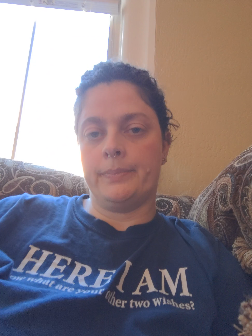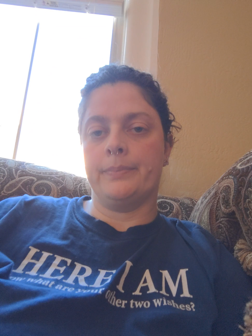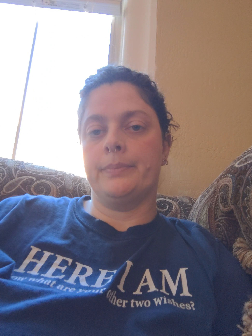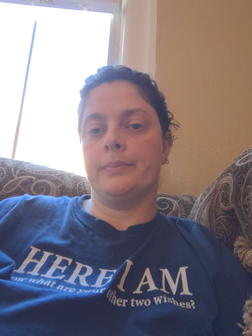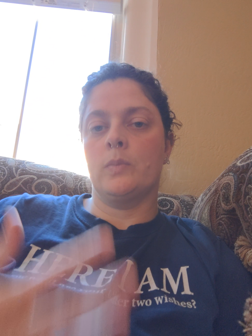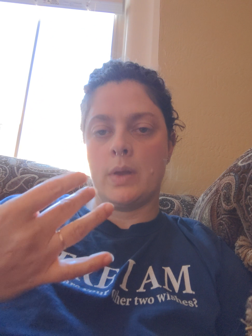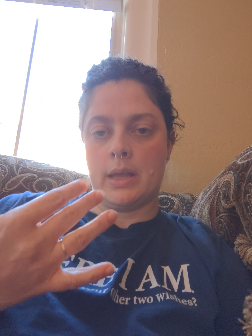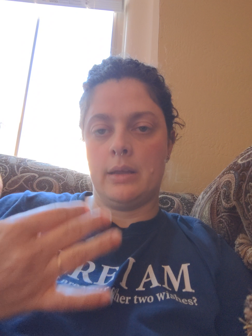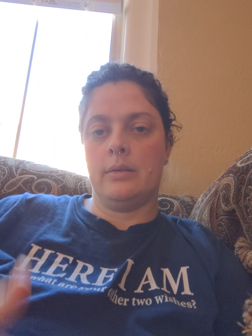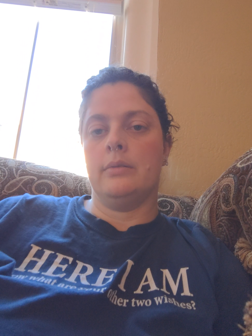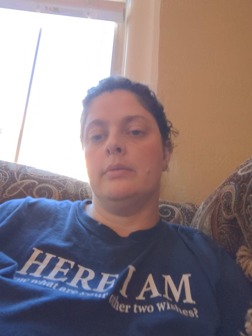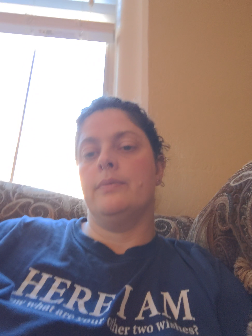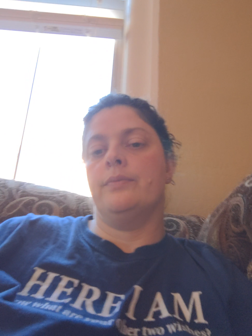wait